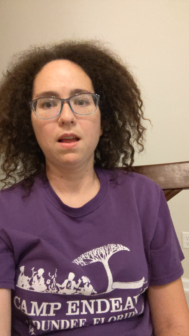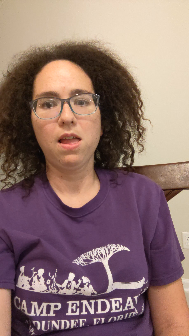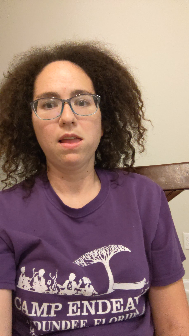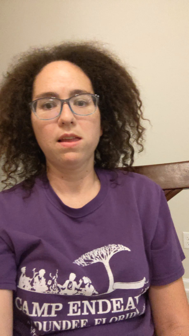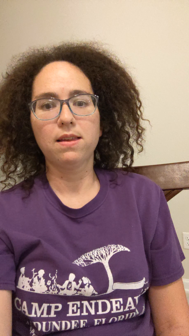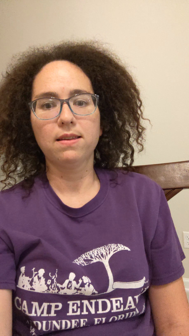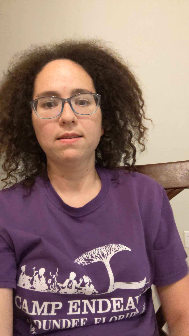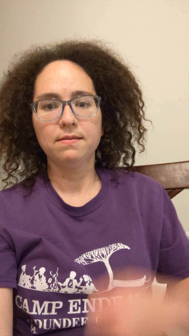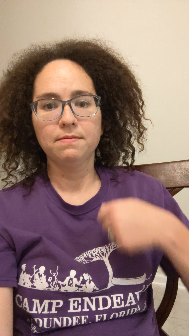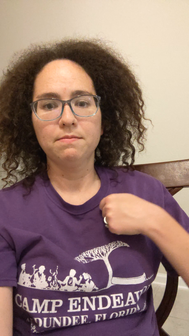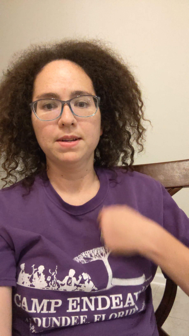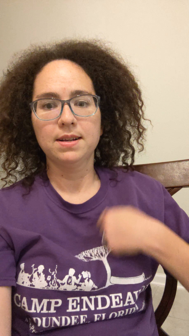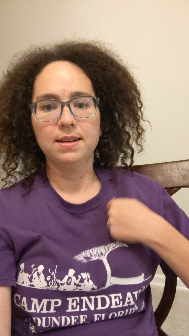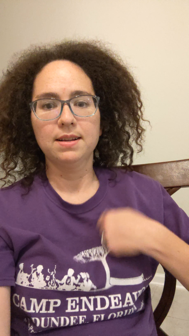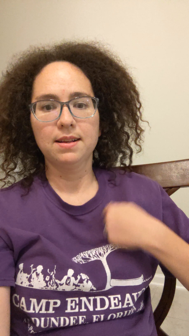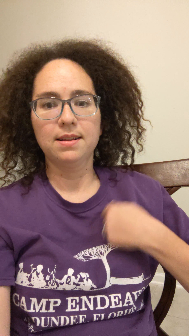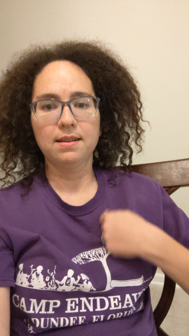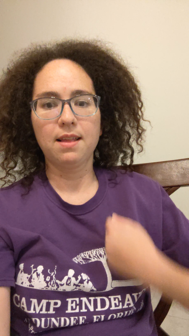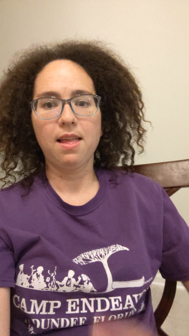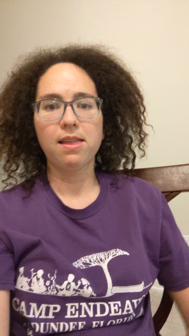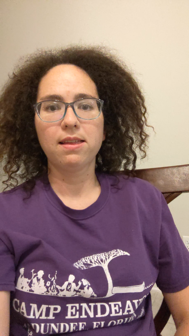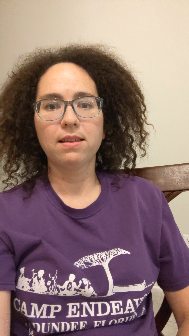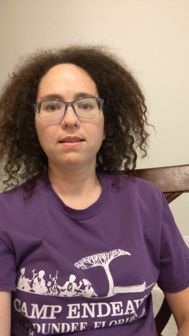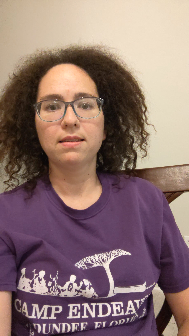bathtub